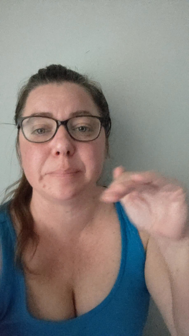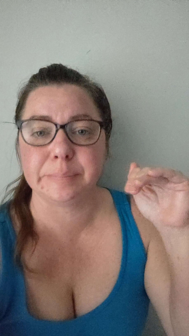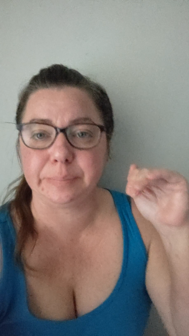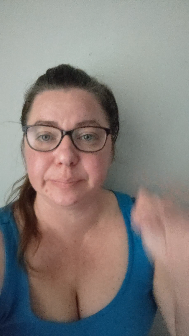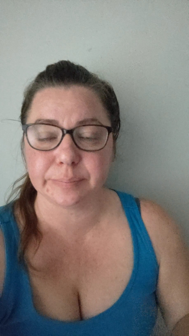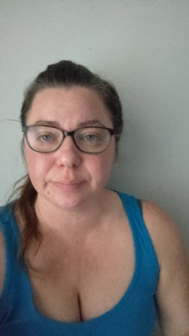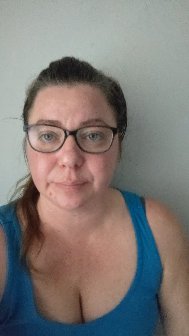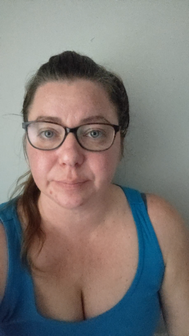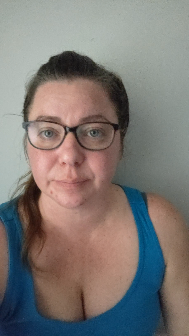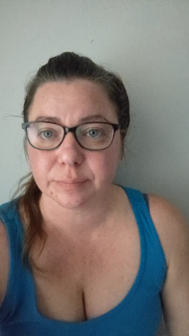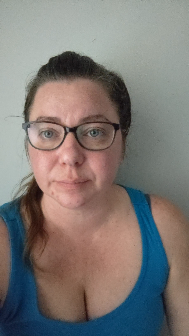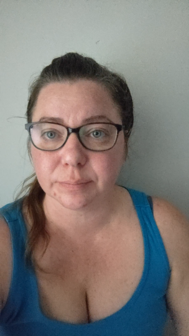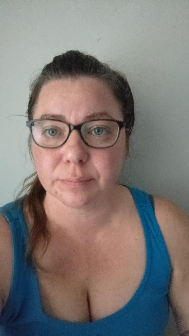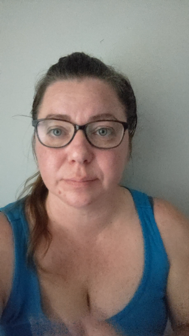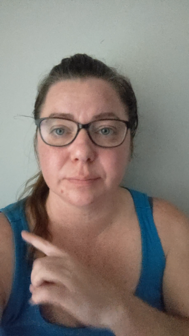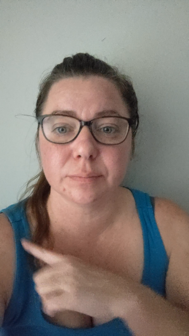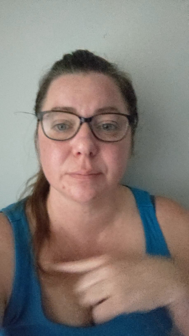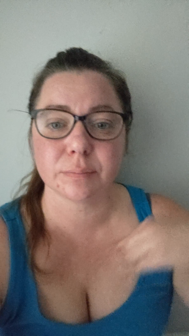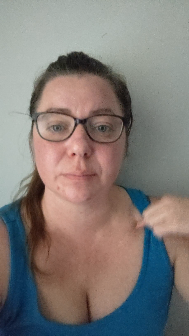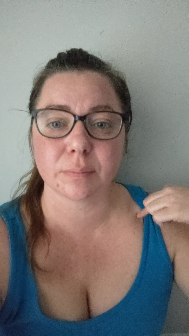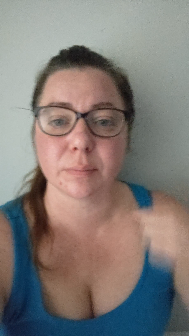necklace